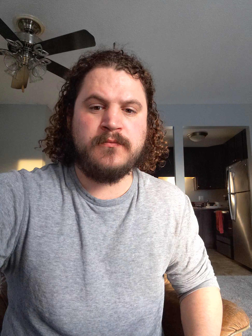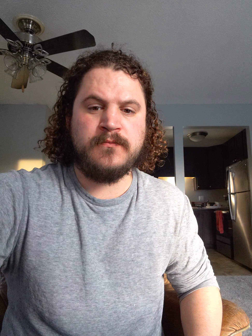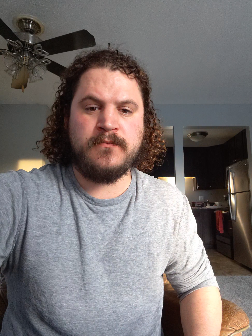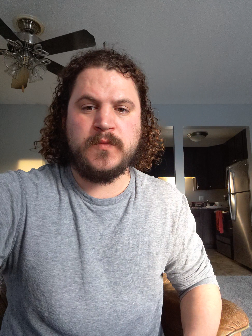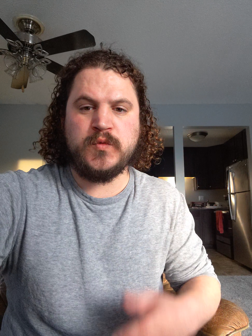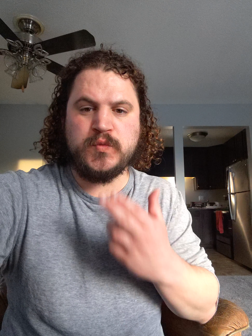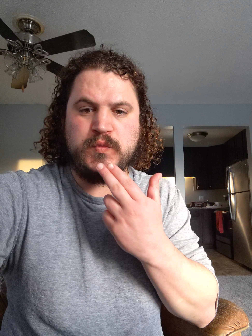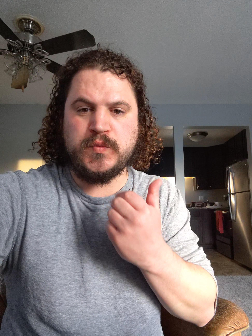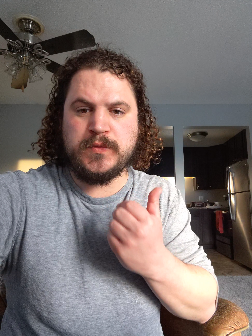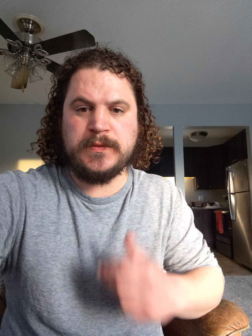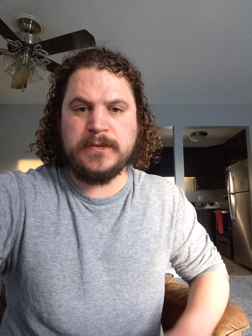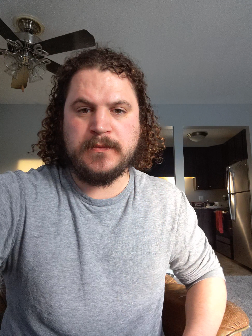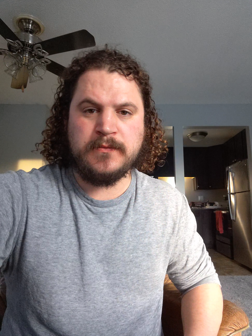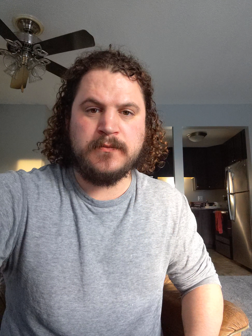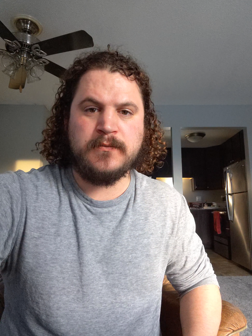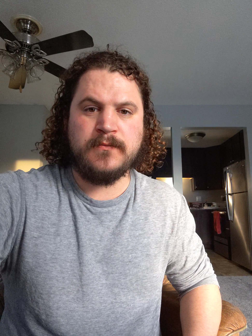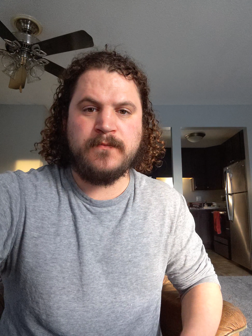cute